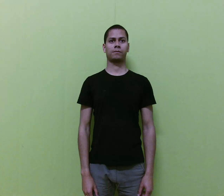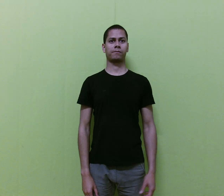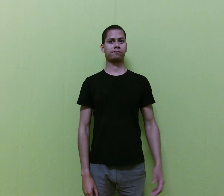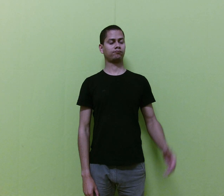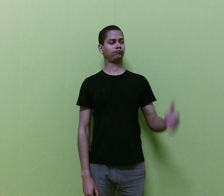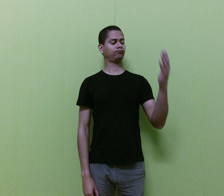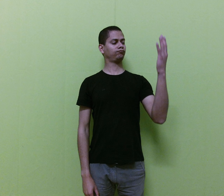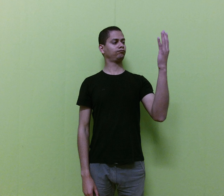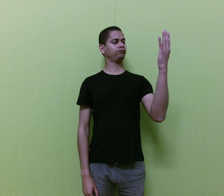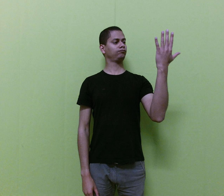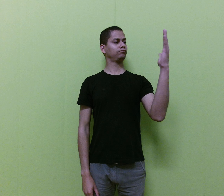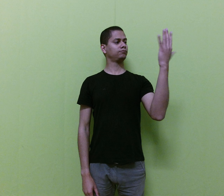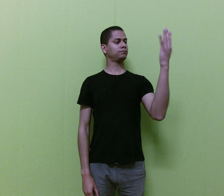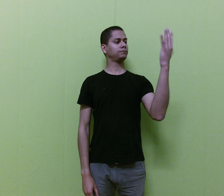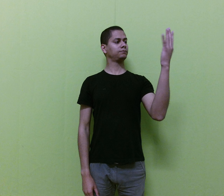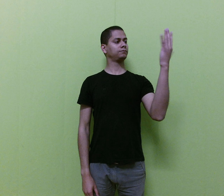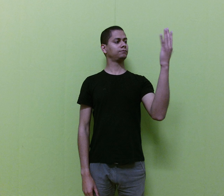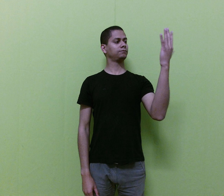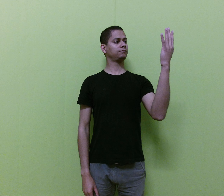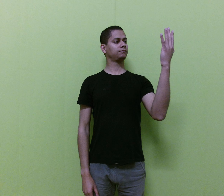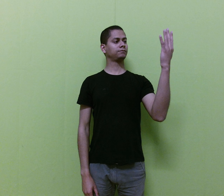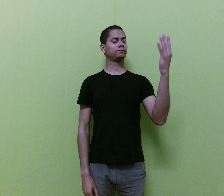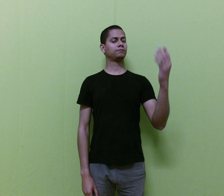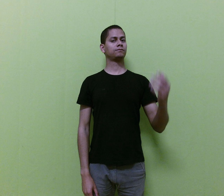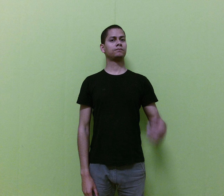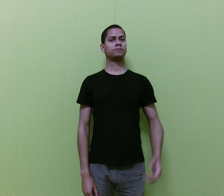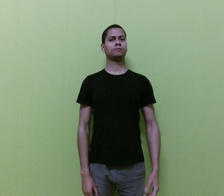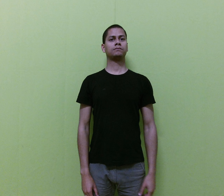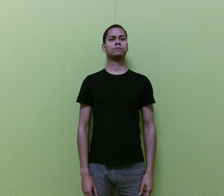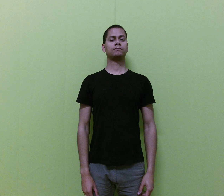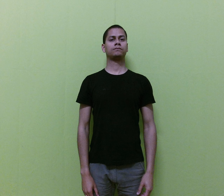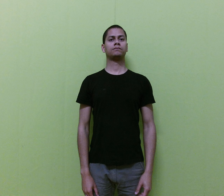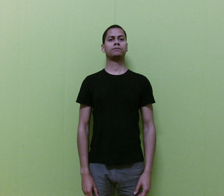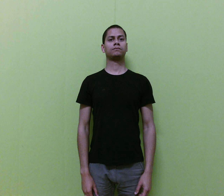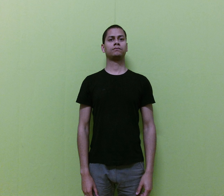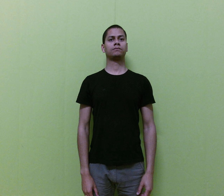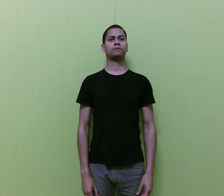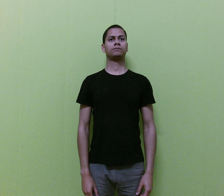espelho